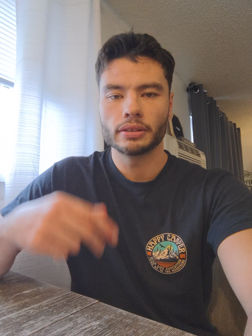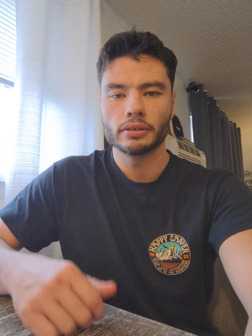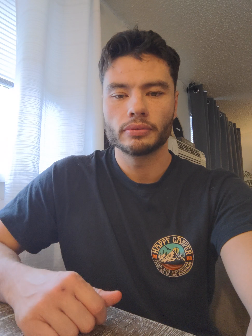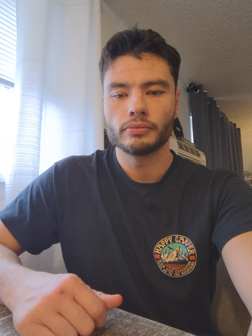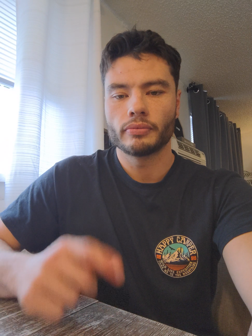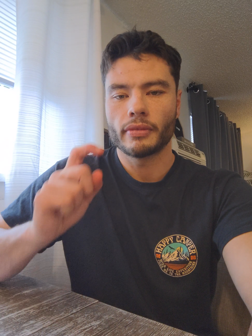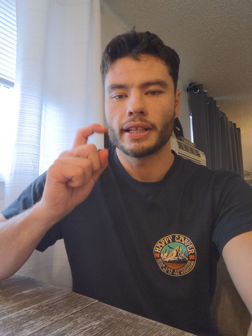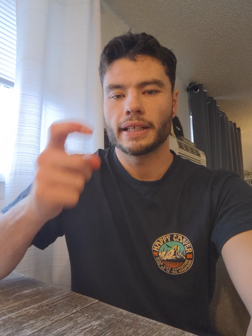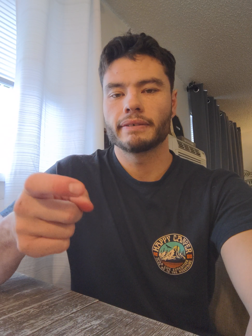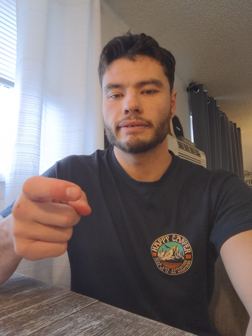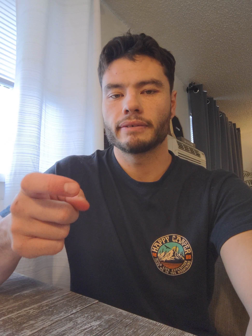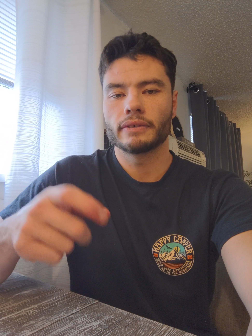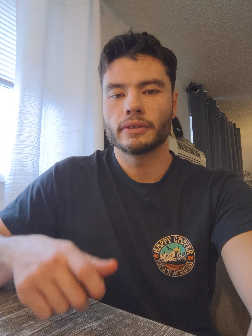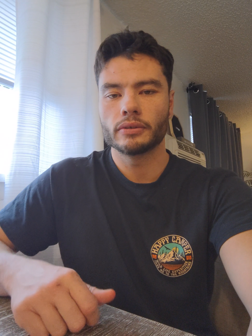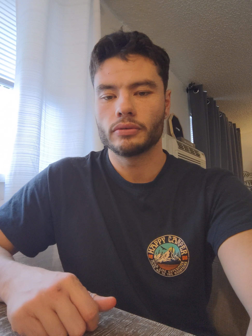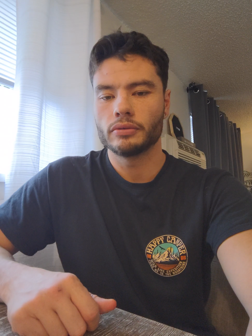gift